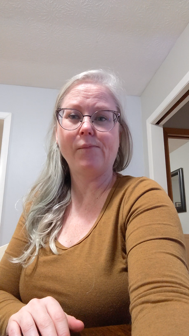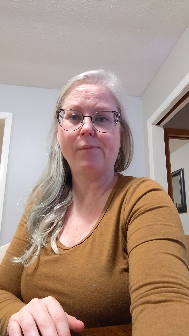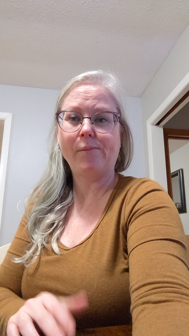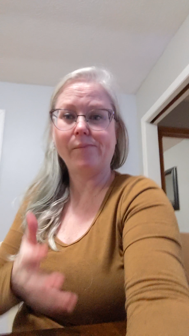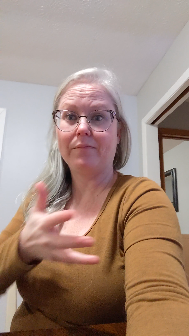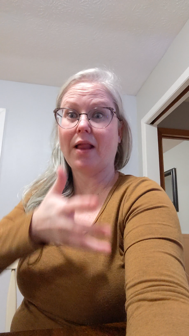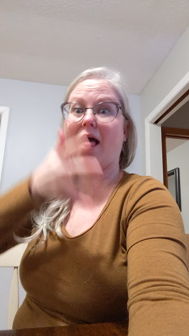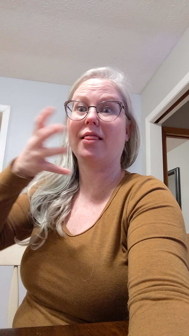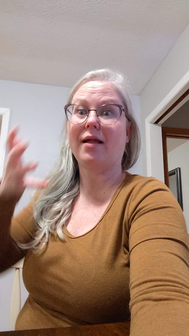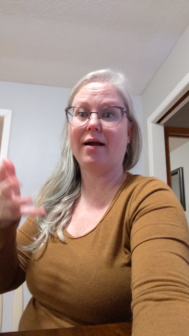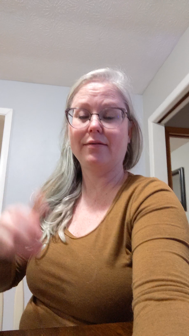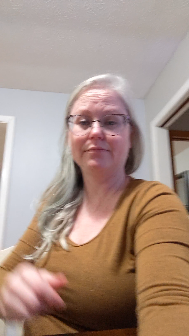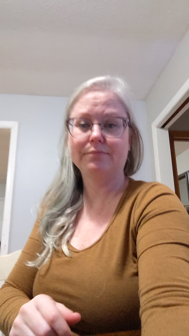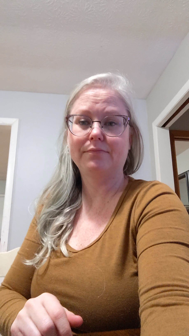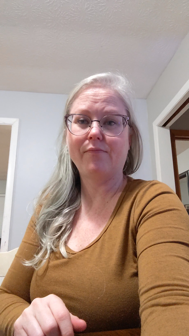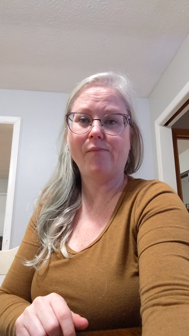a lot